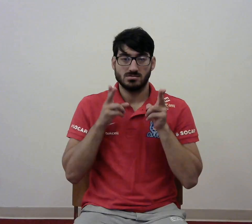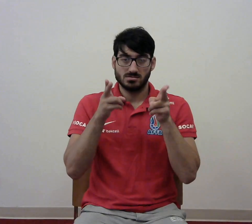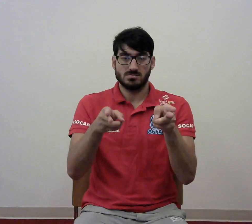getmək